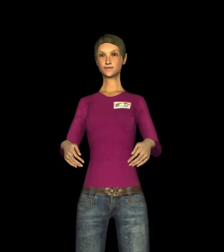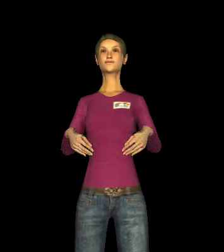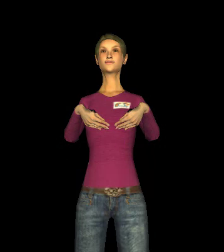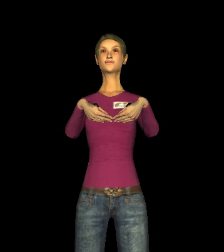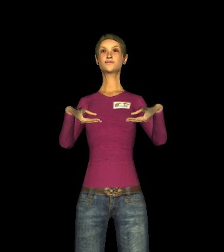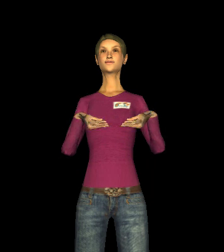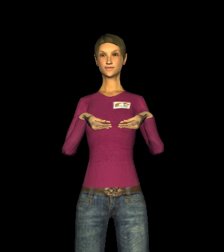طبق